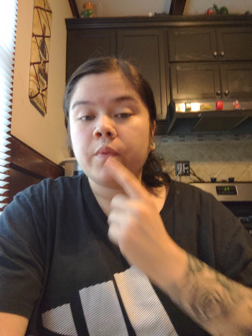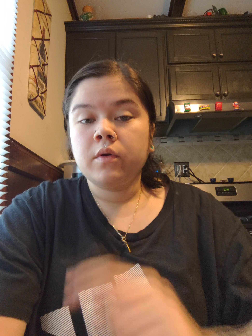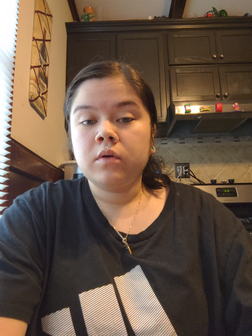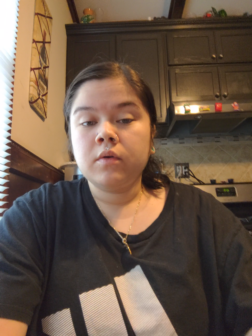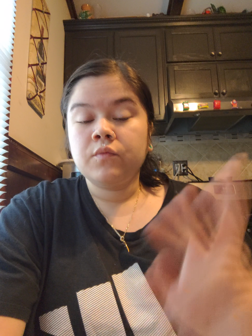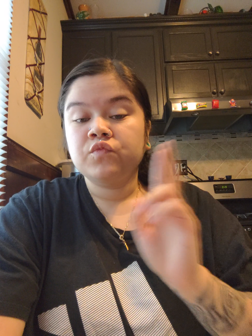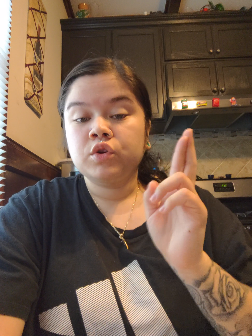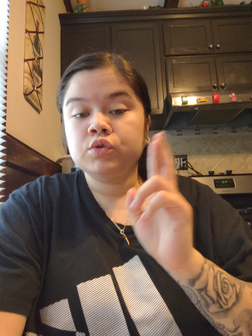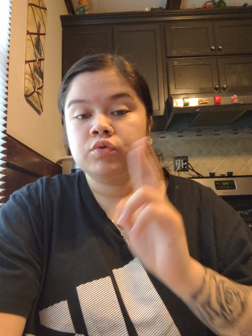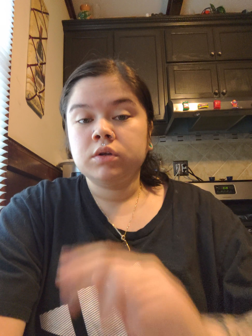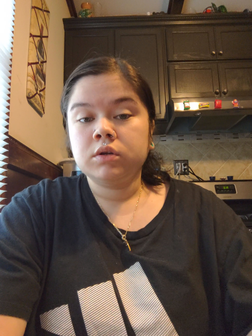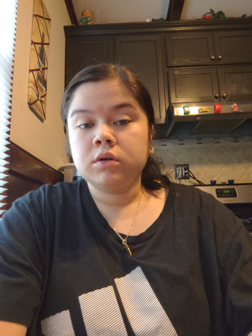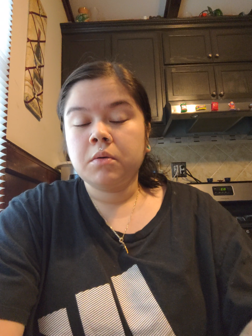refrigerator